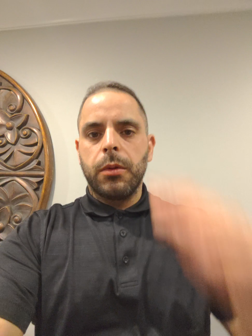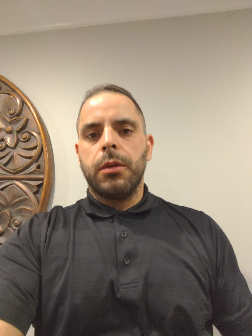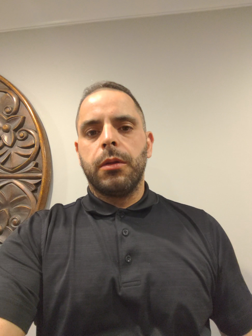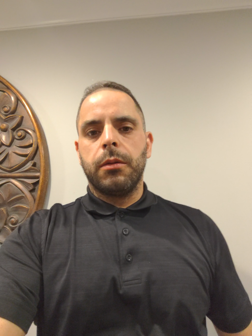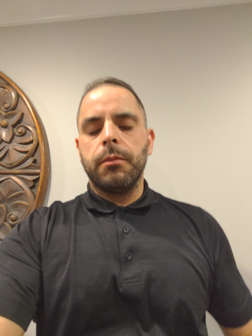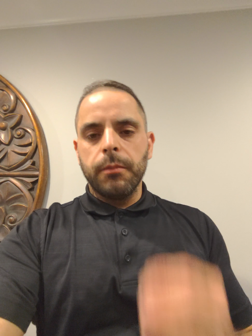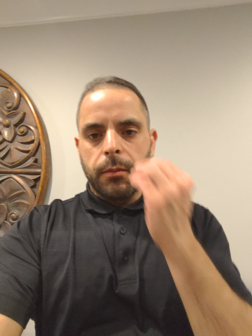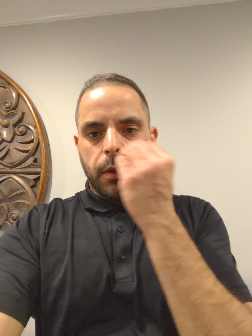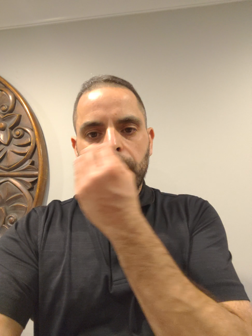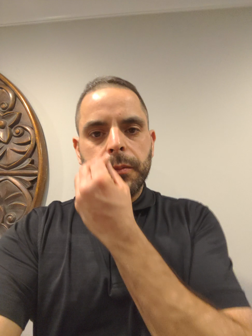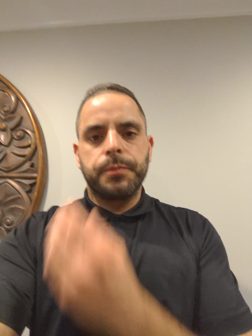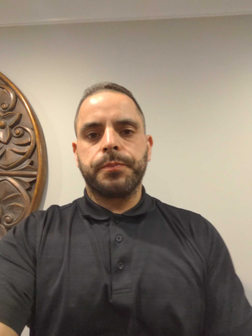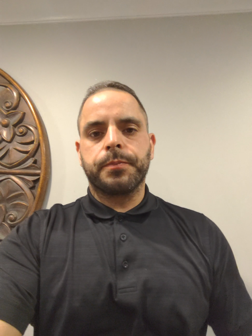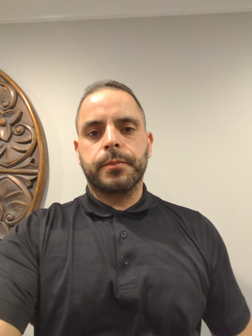flower